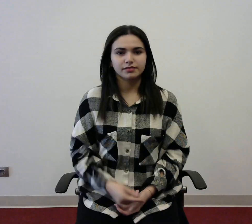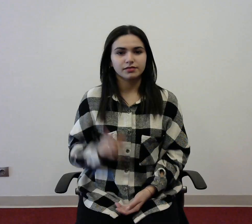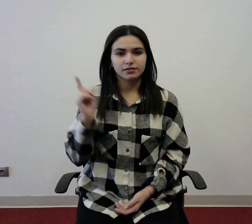O